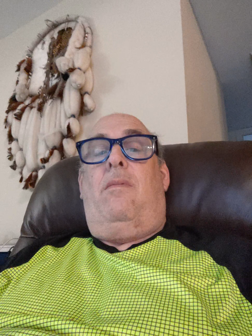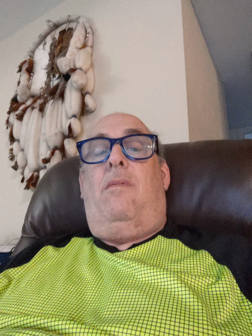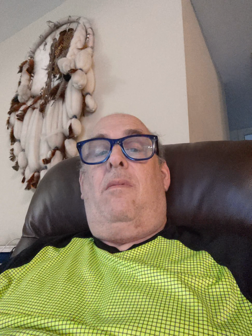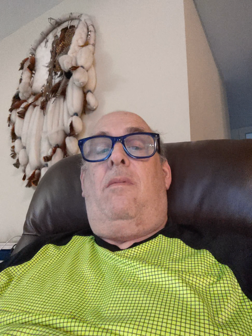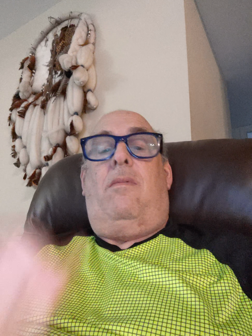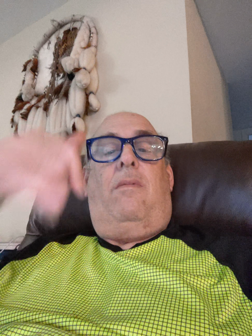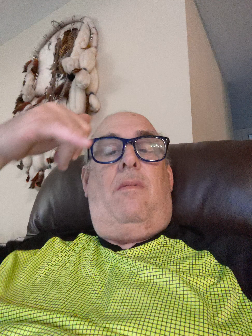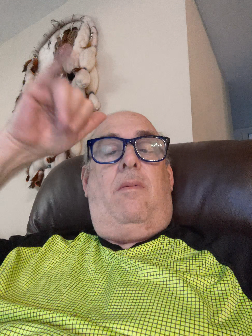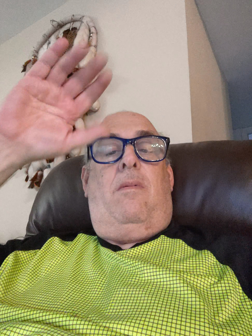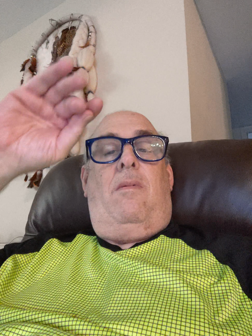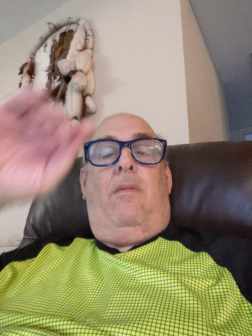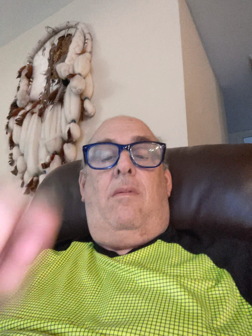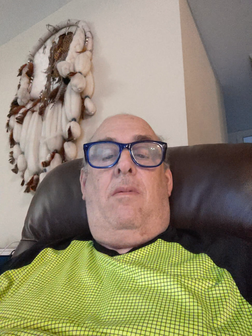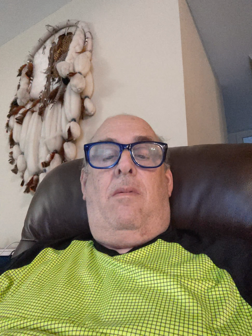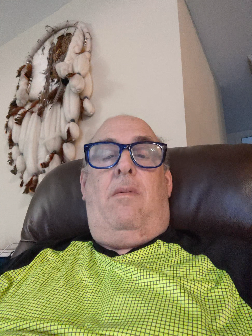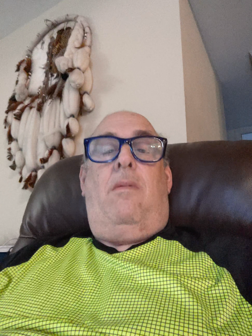cowboy